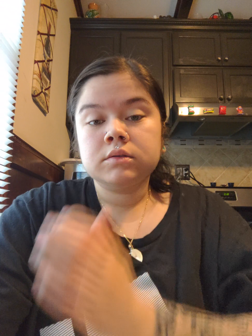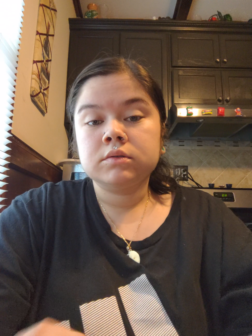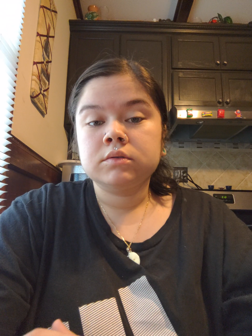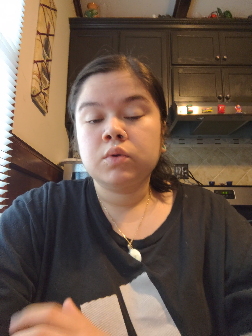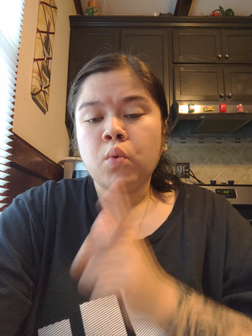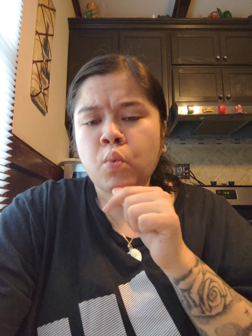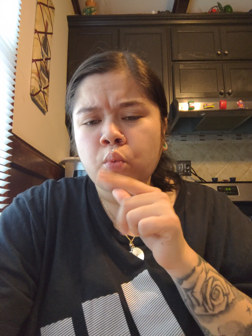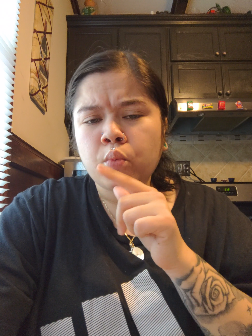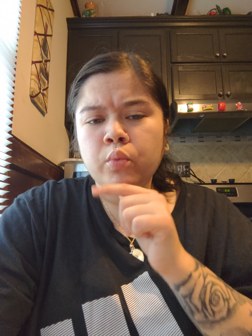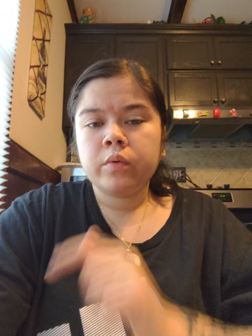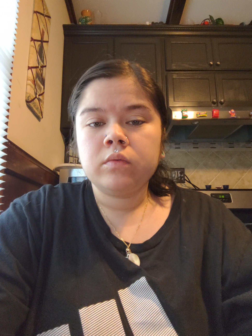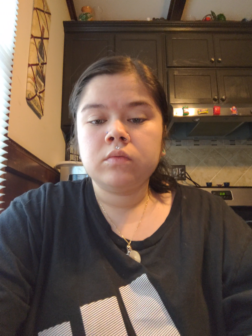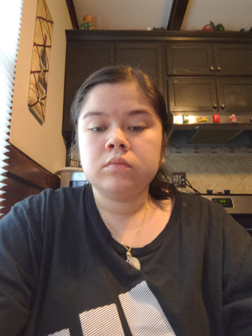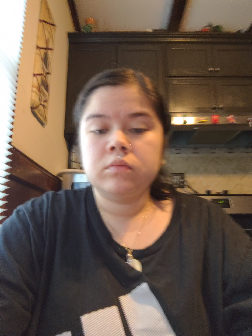who